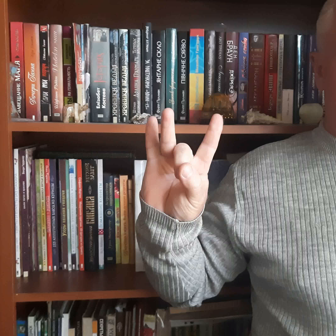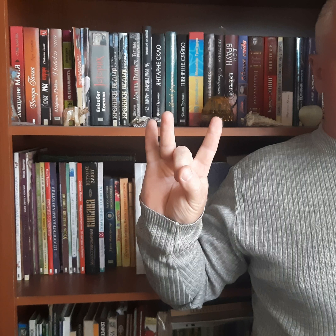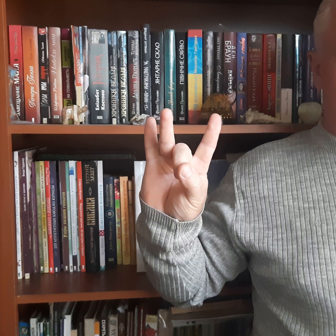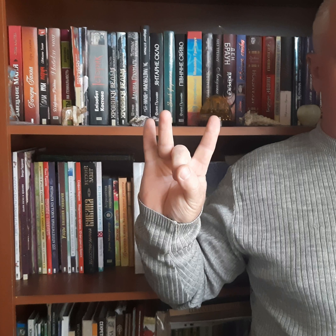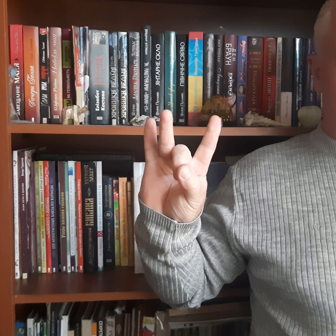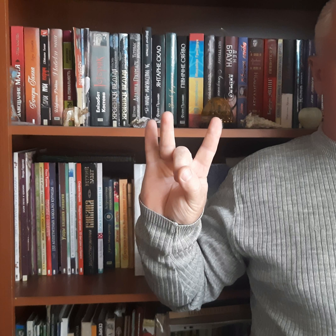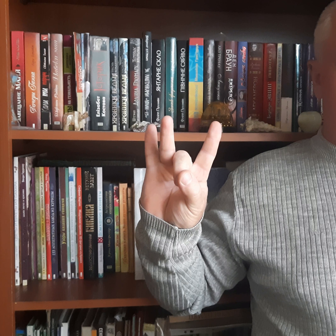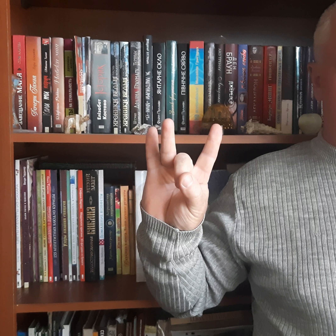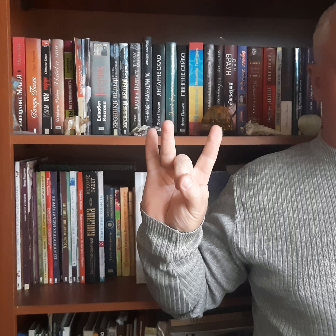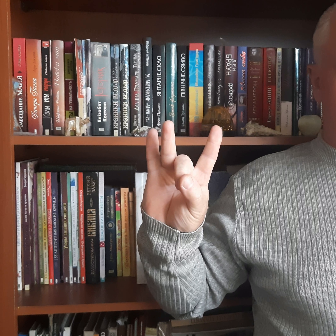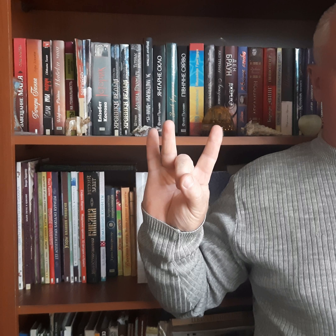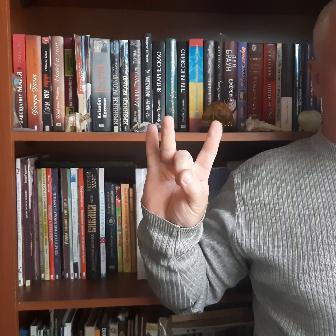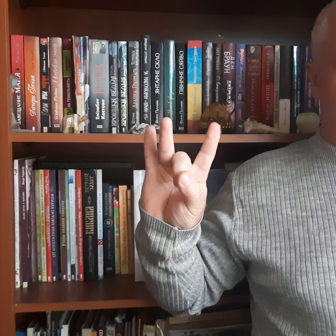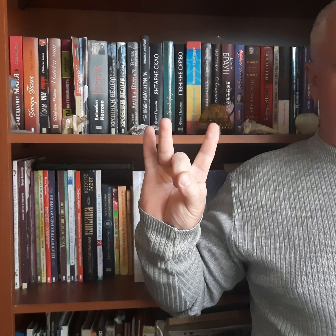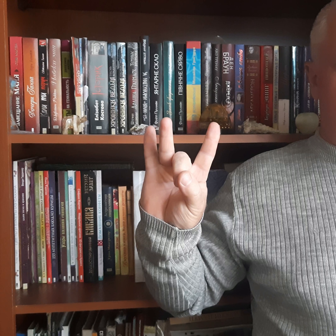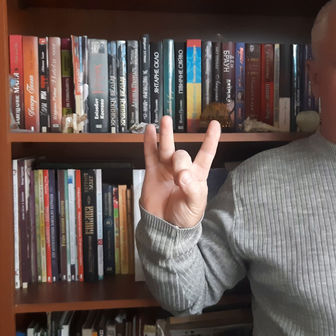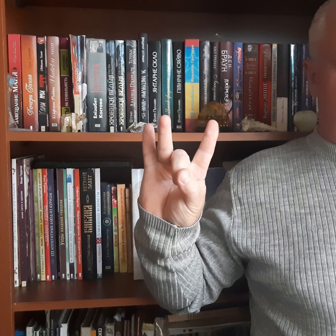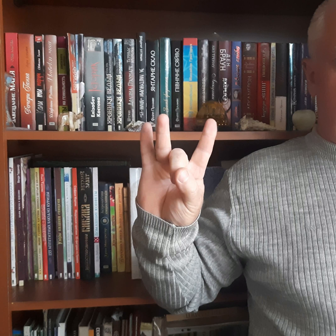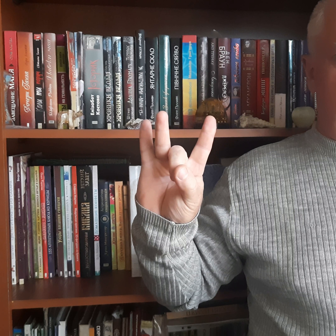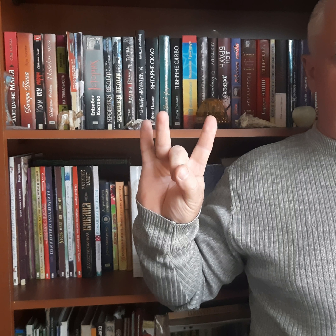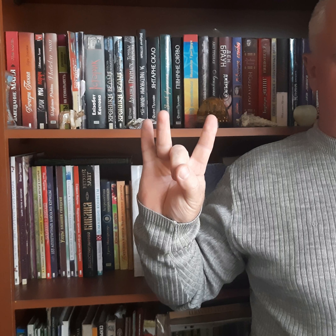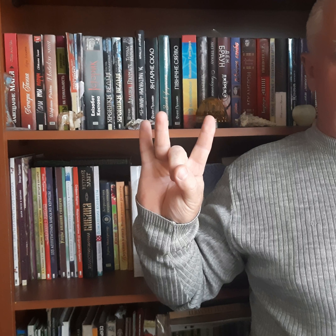Р